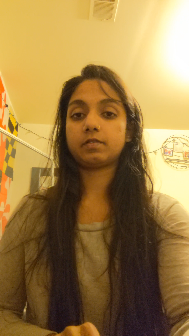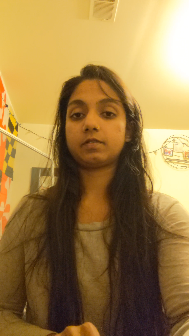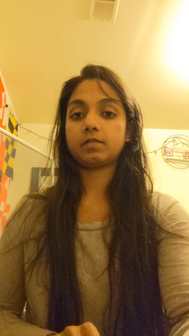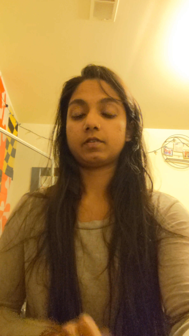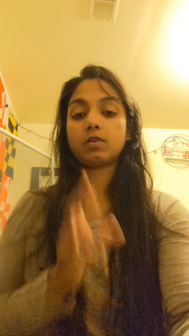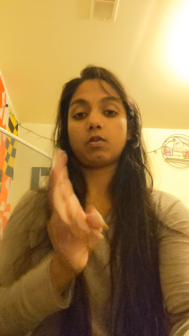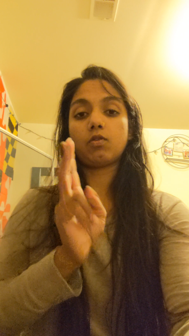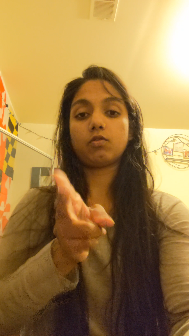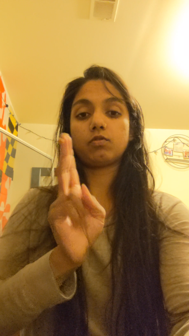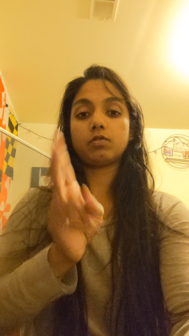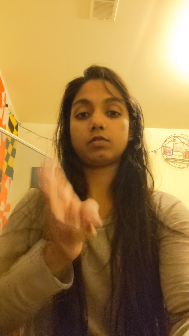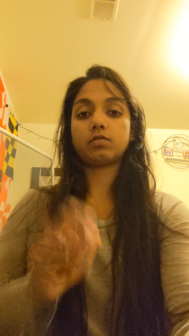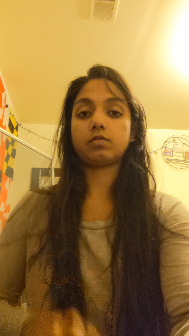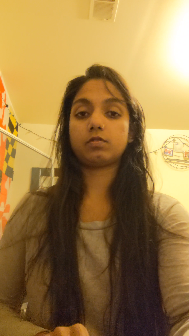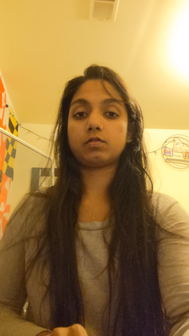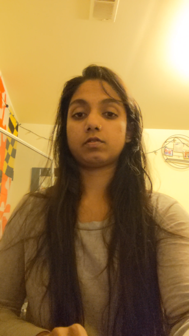hurry